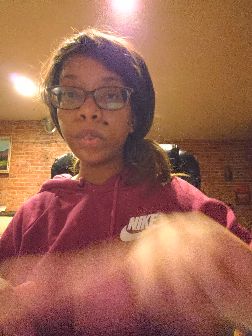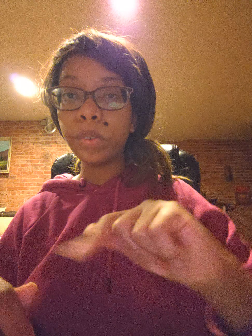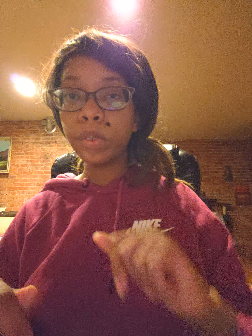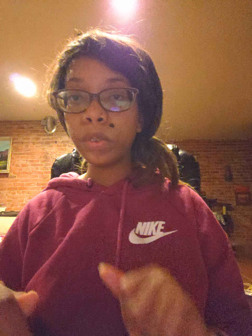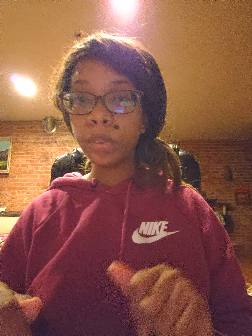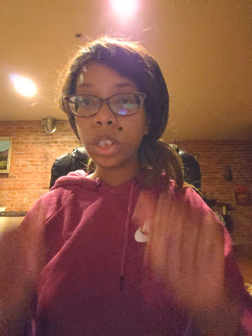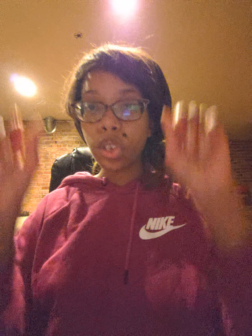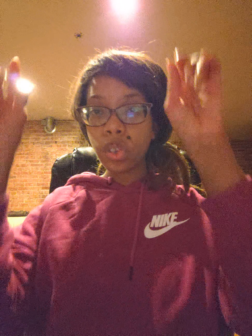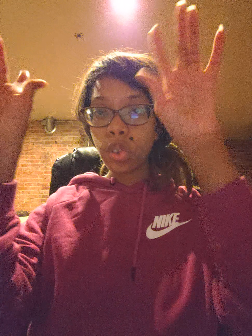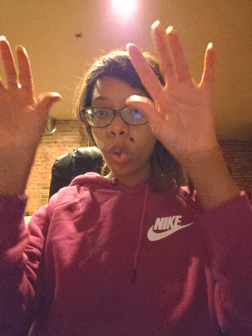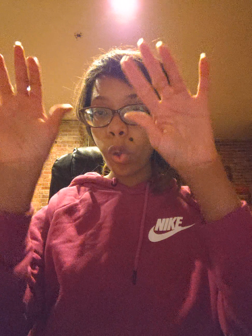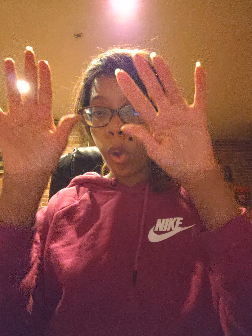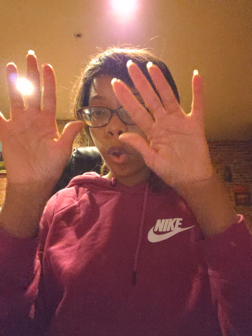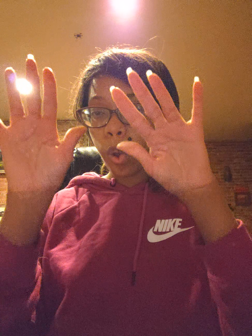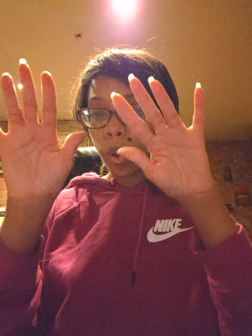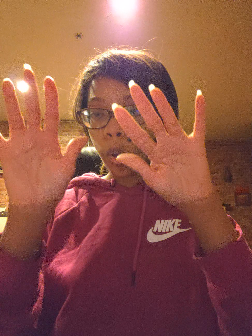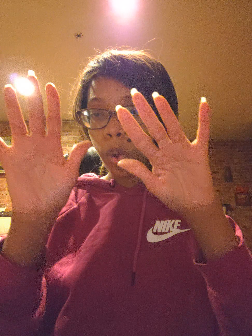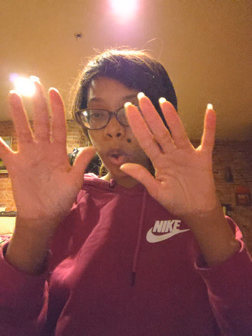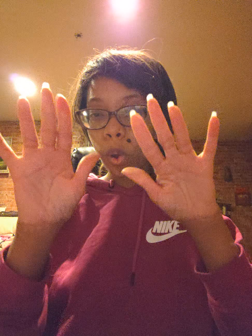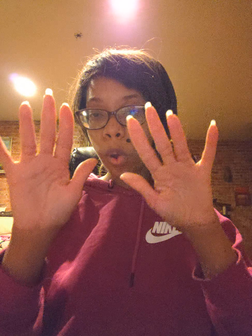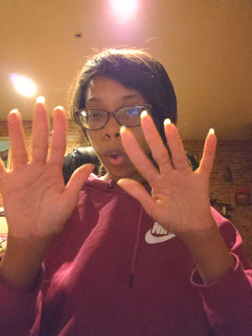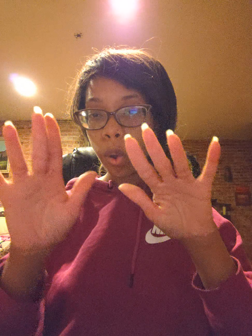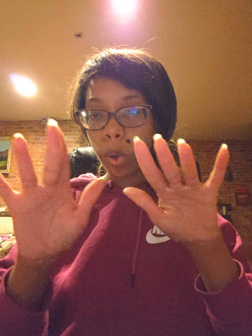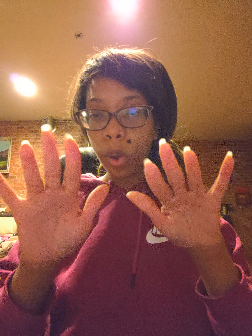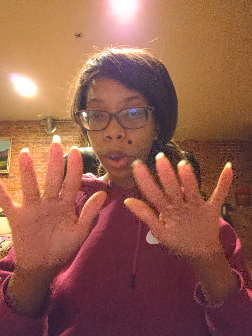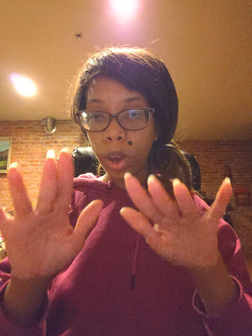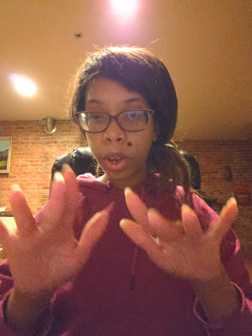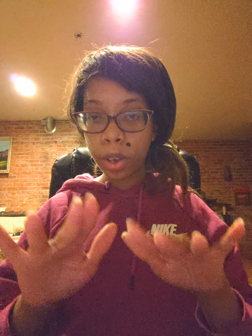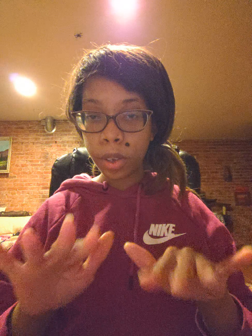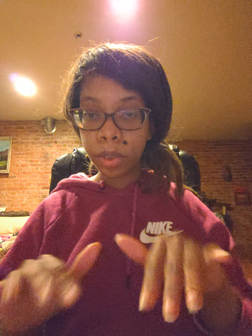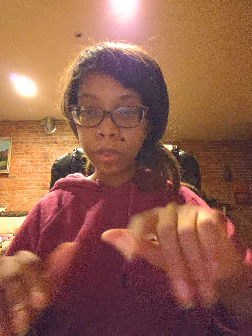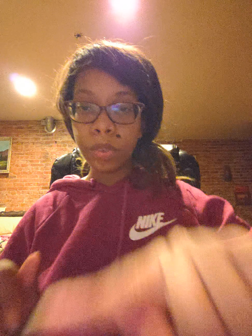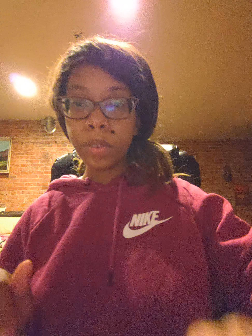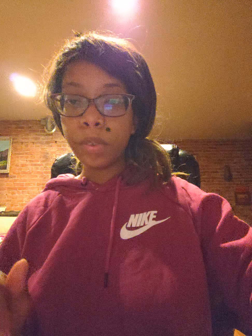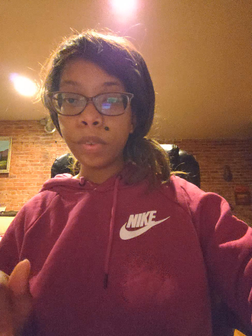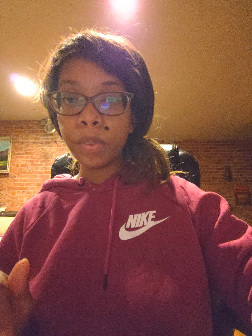snow